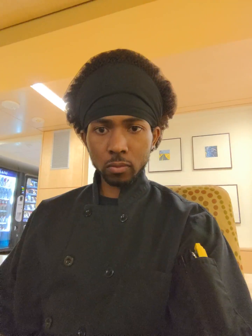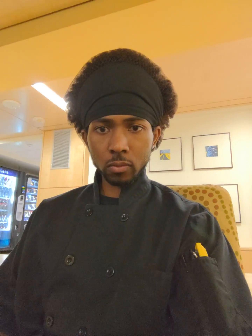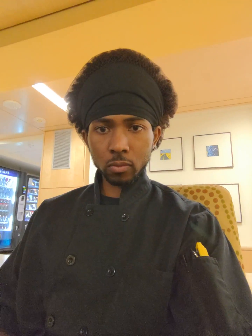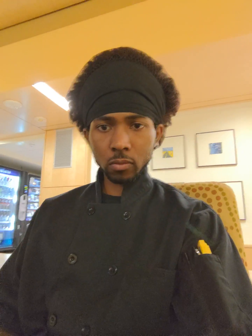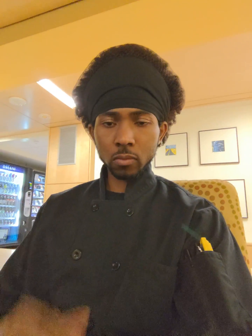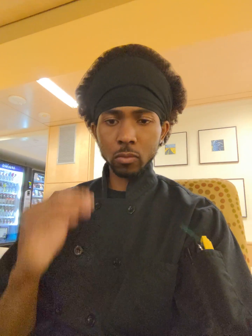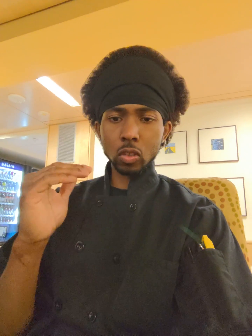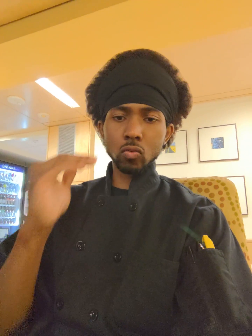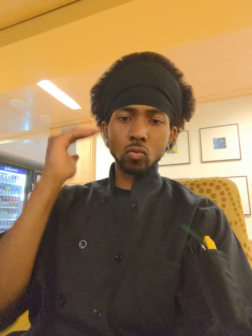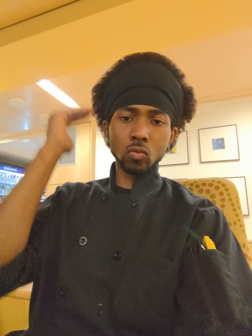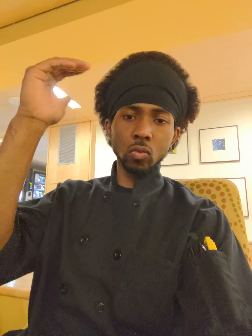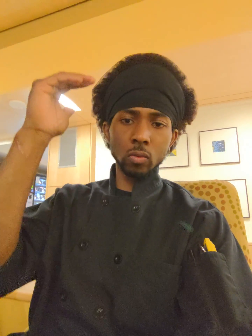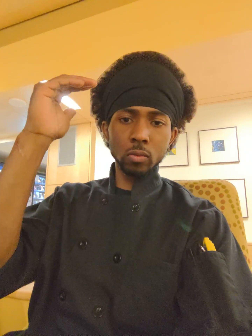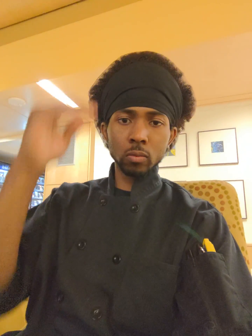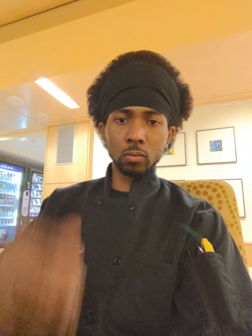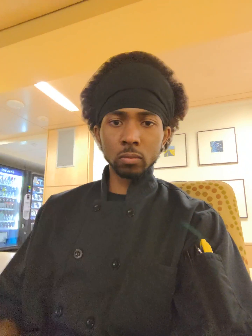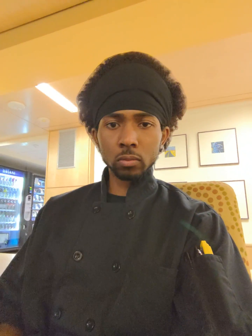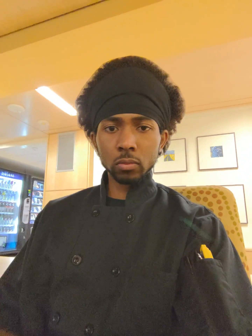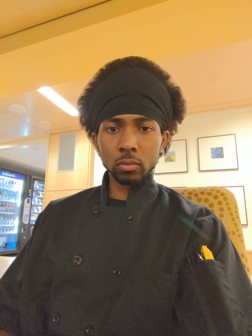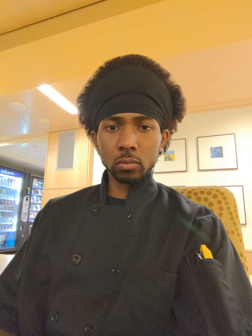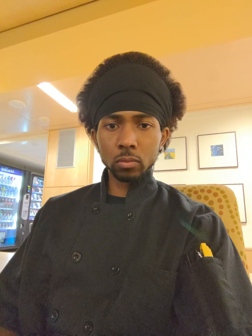big